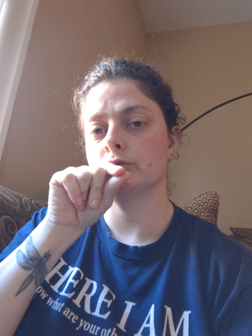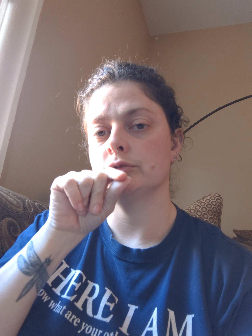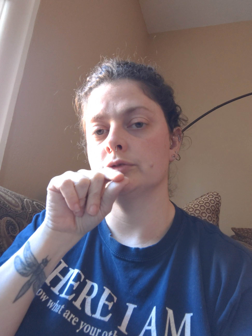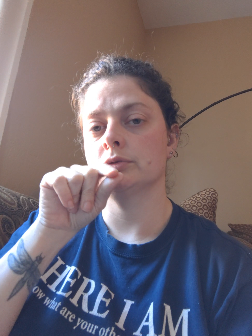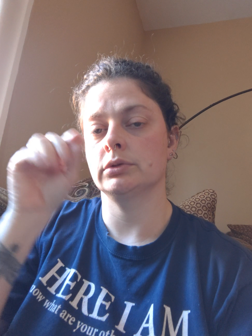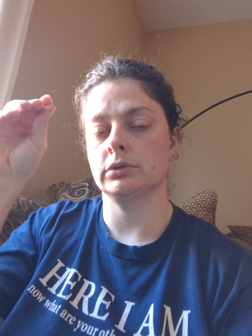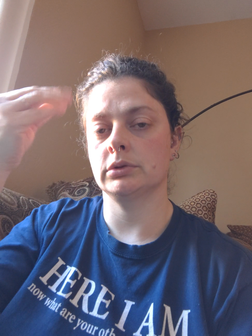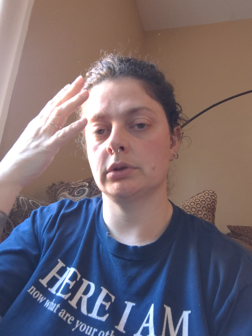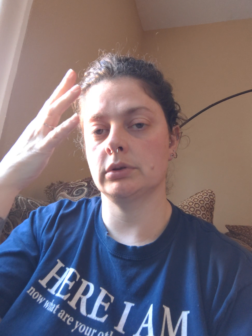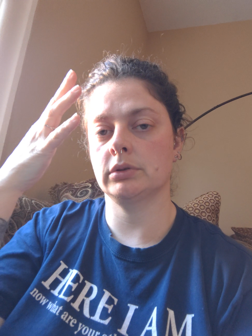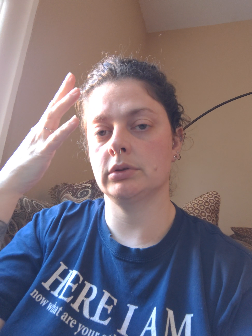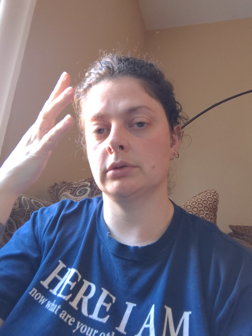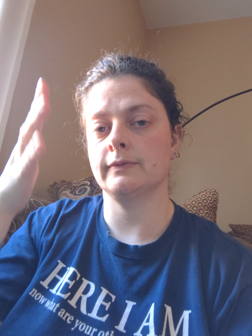sun